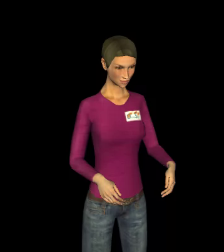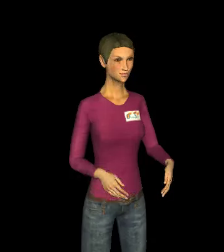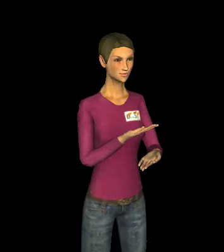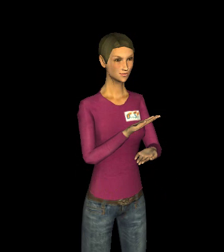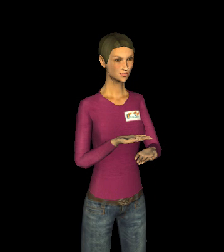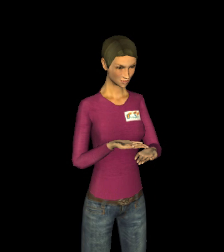يثبت